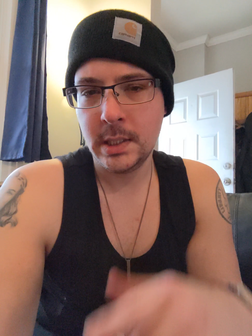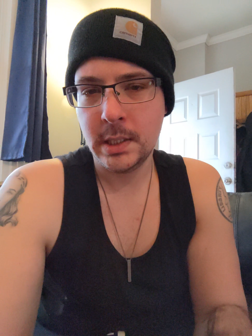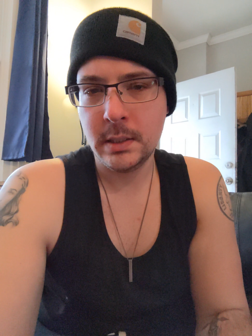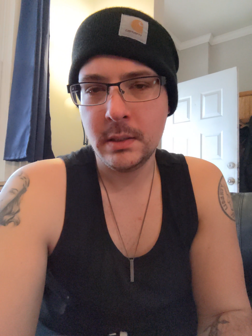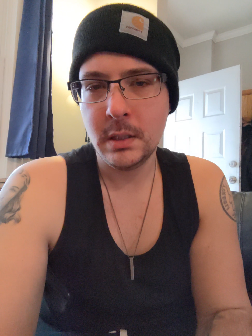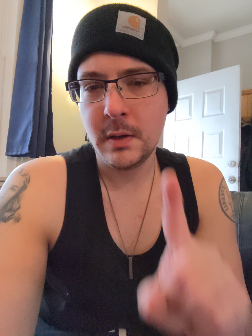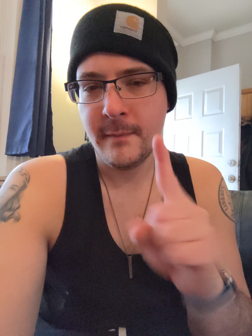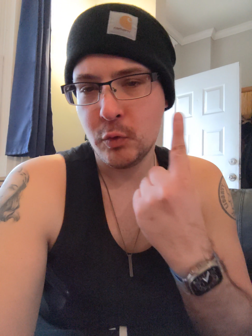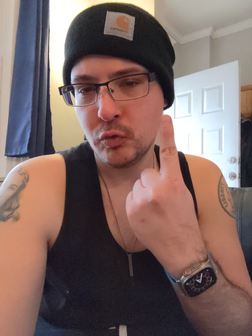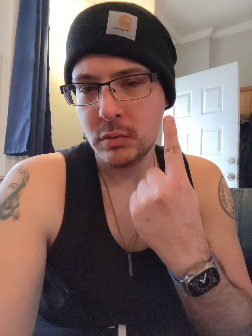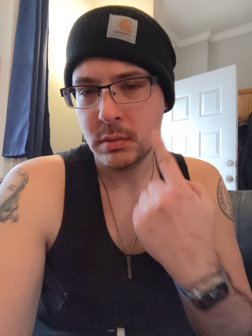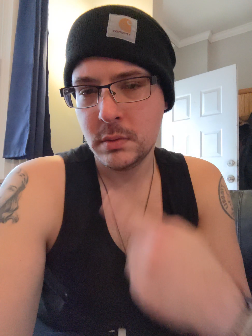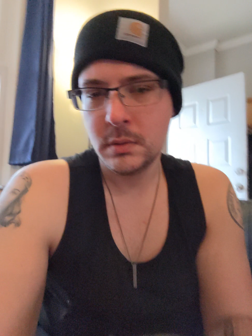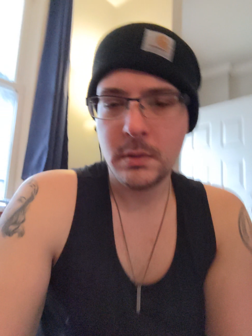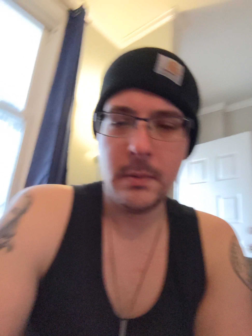first